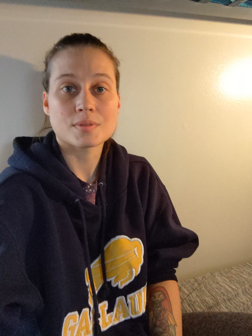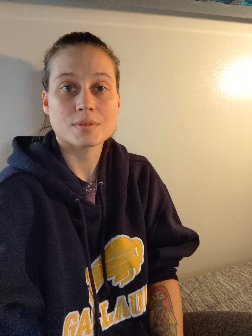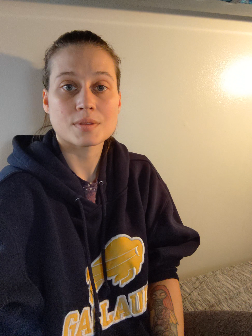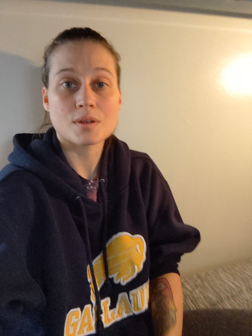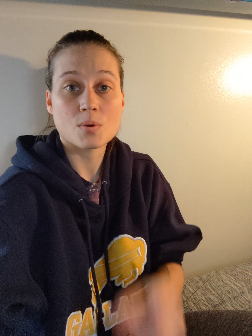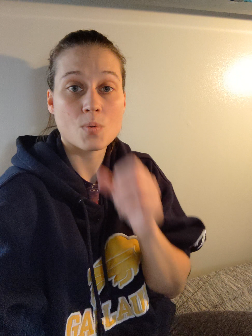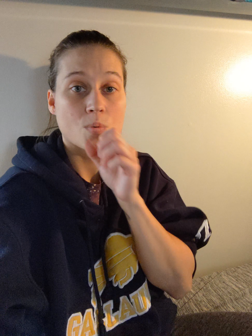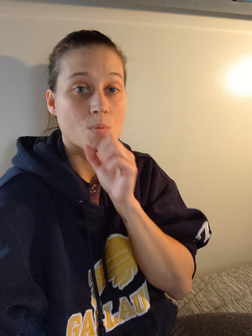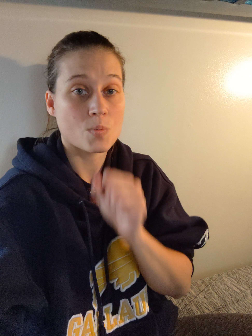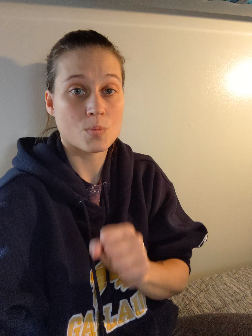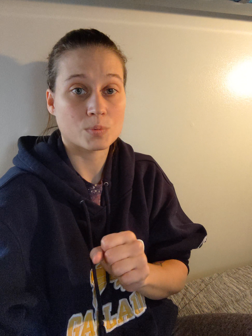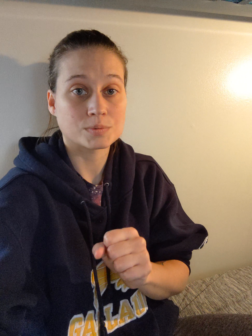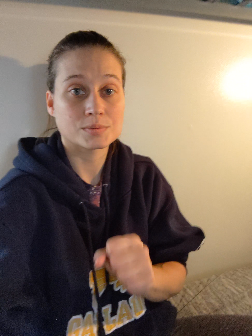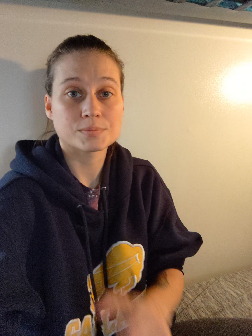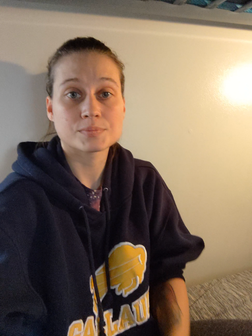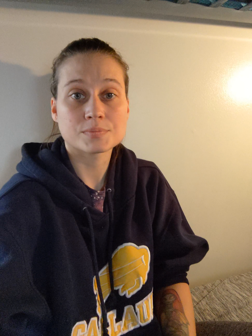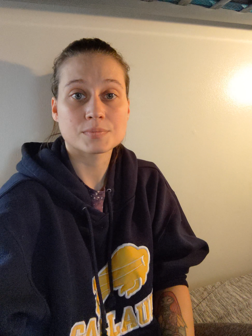old